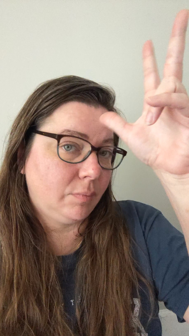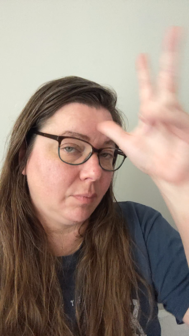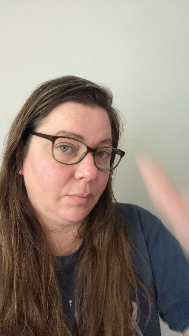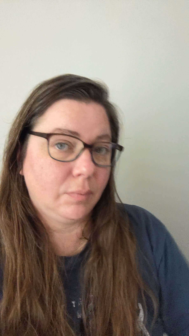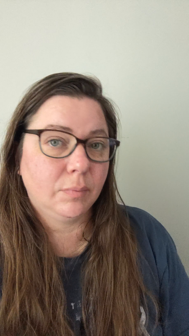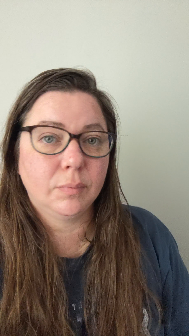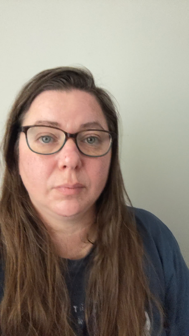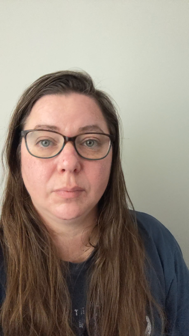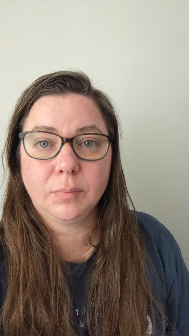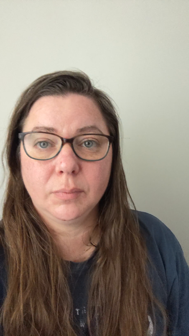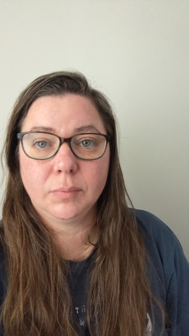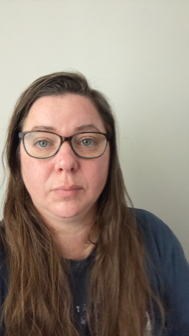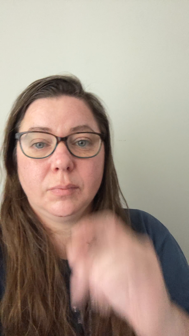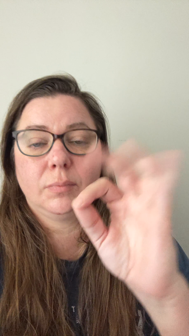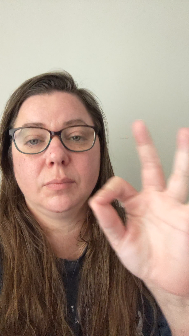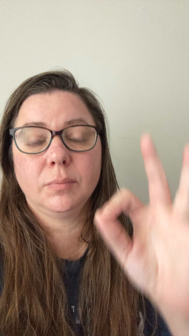of